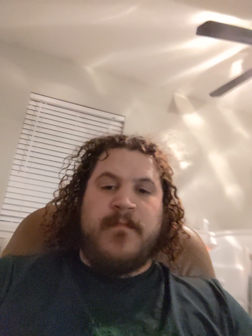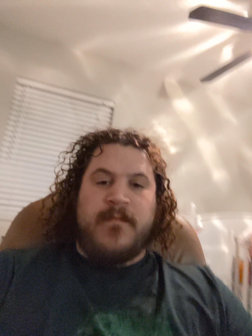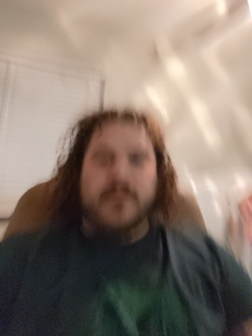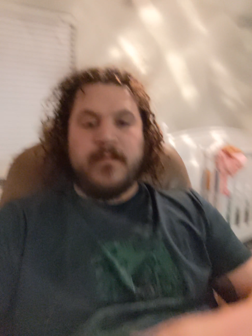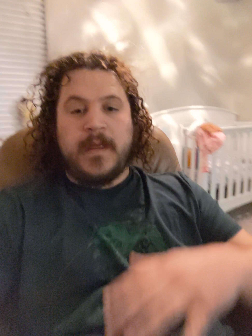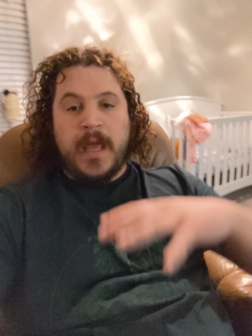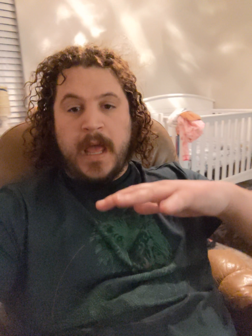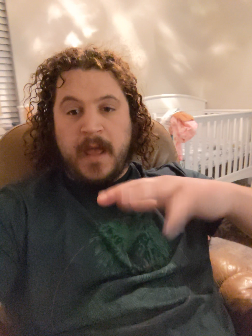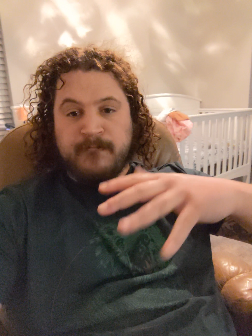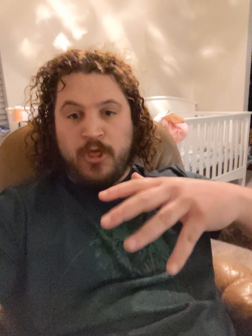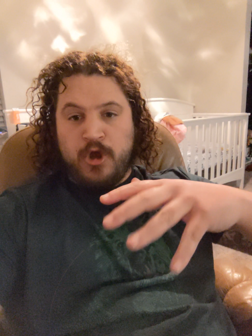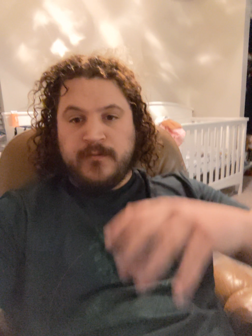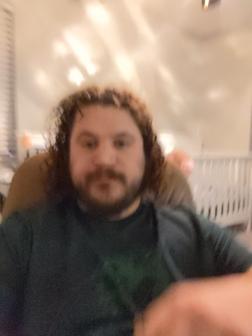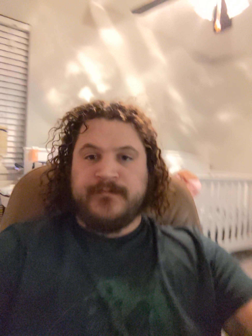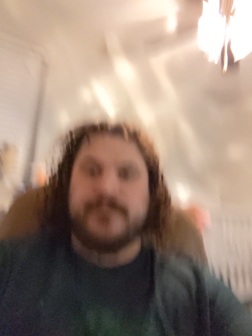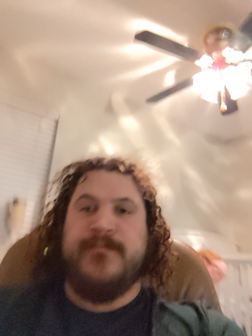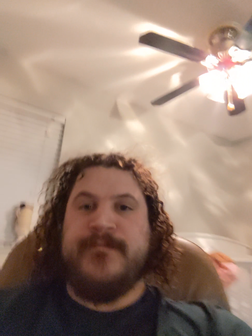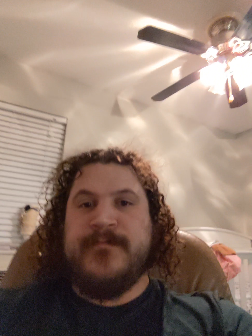helicopter